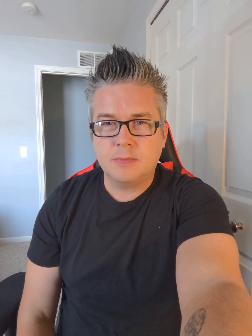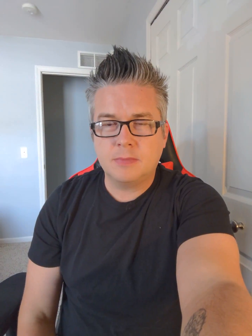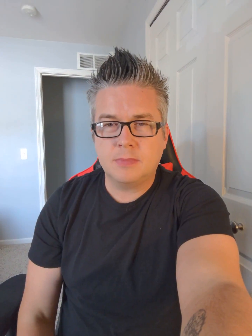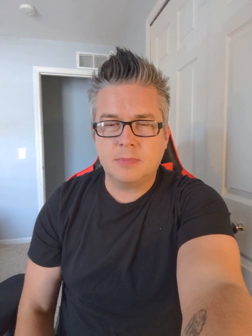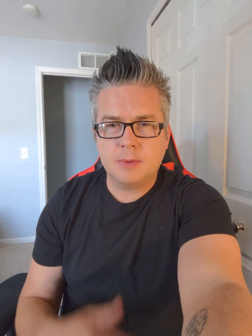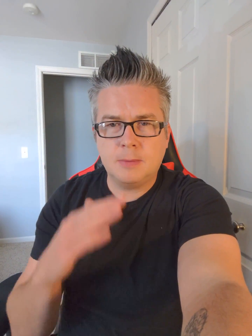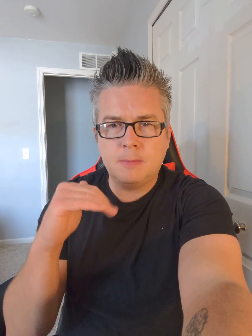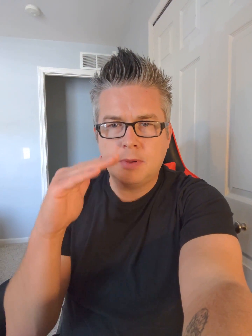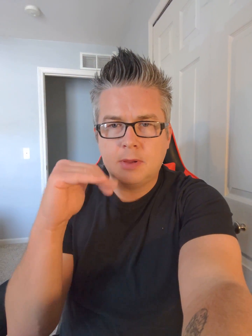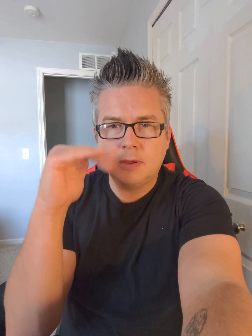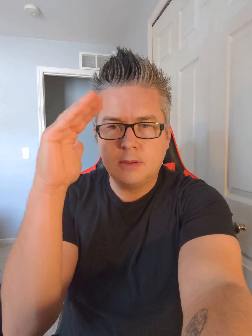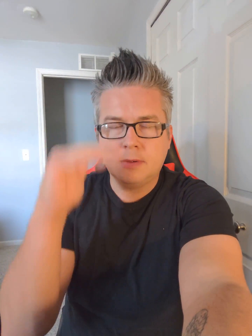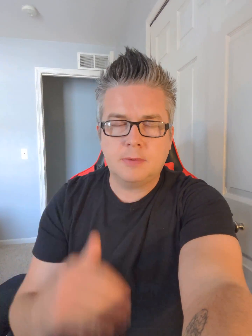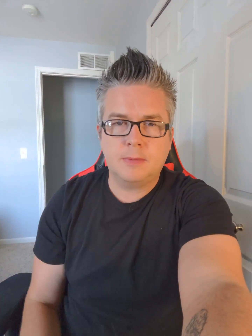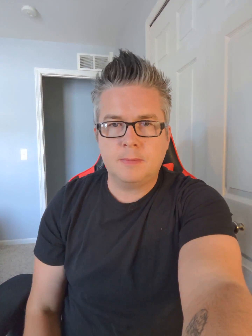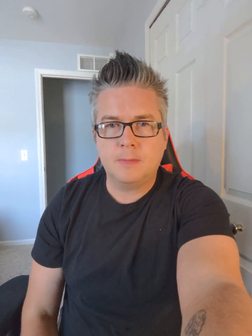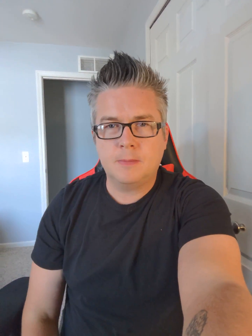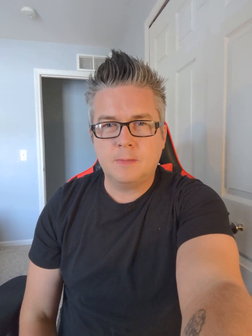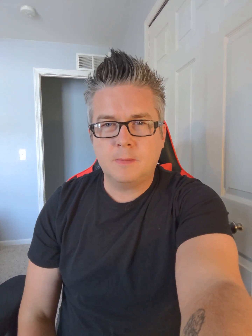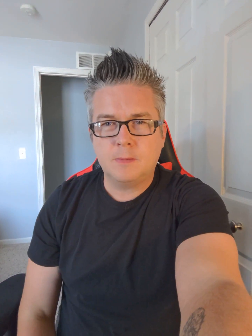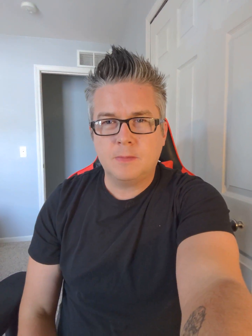build